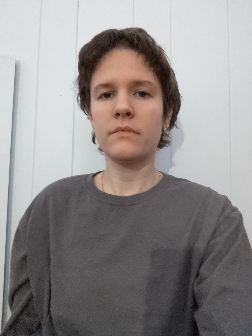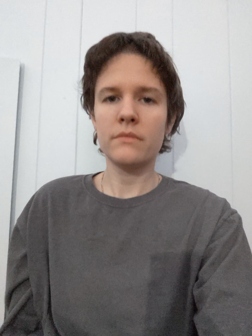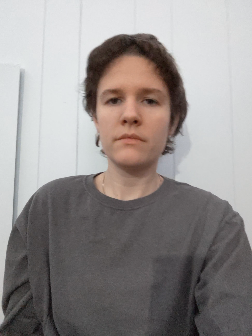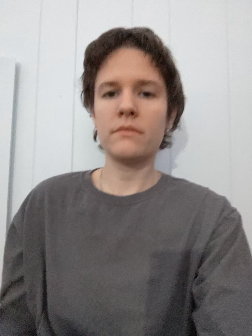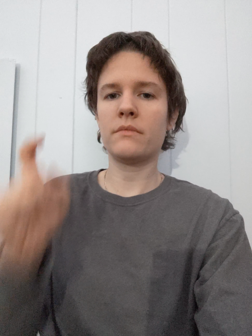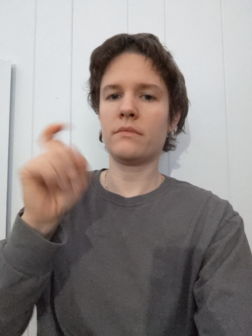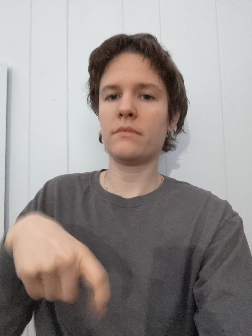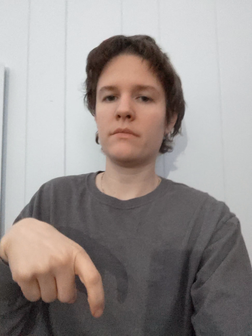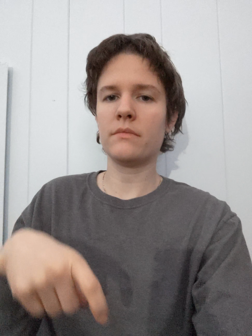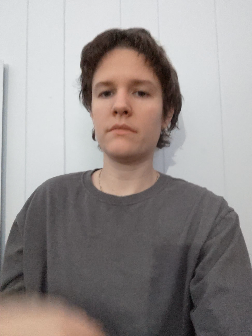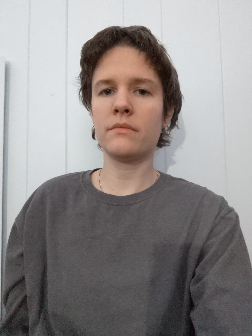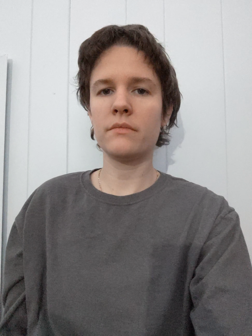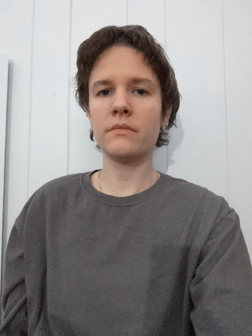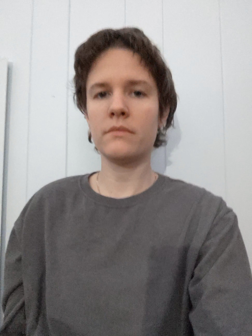have to